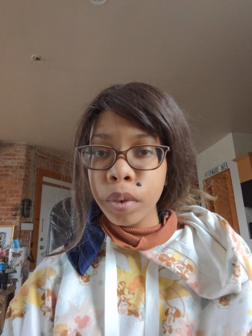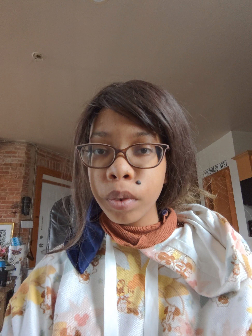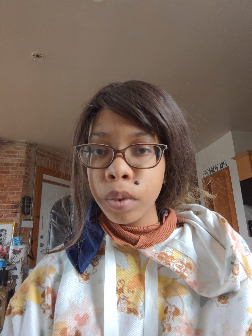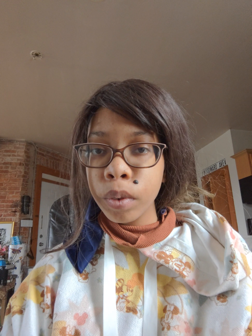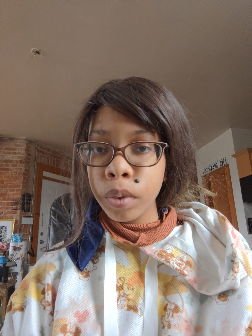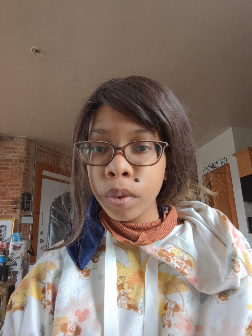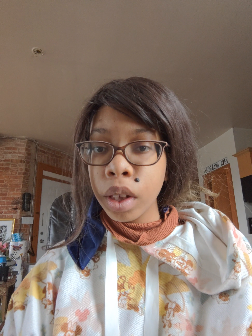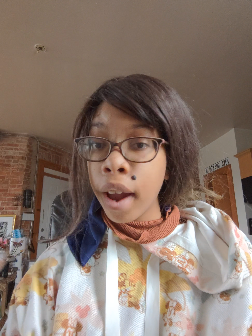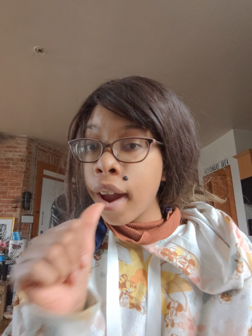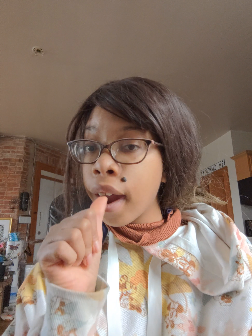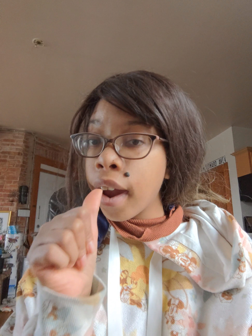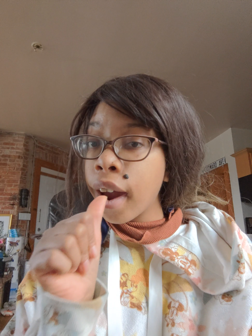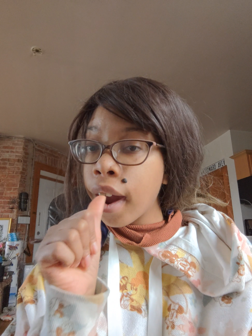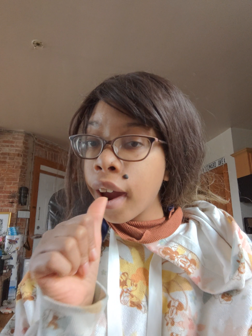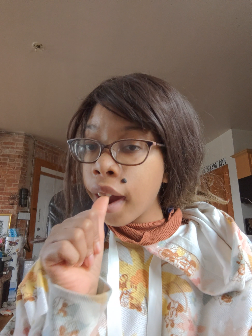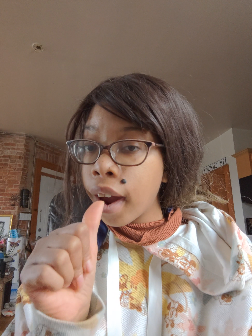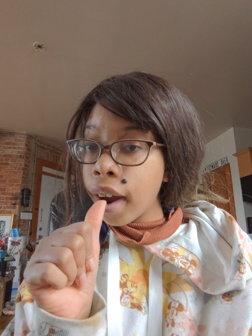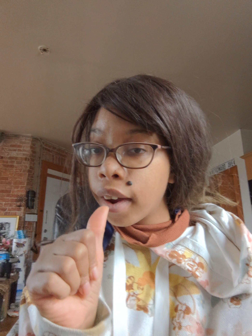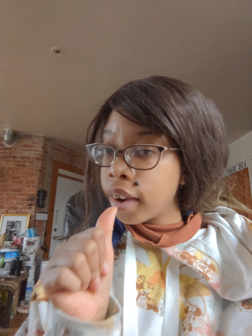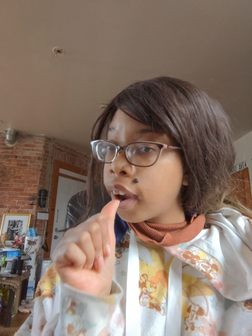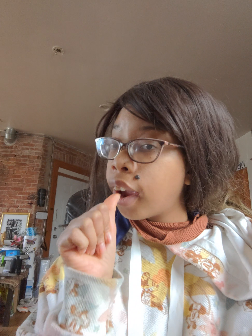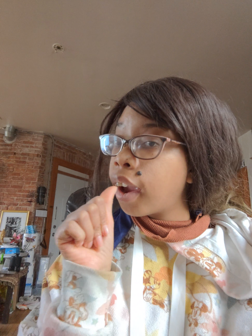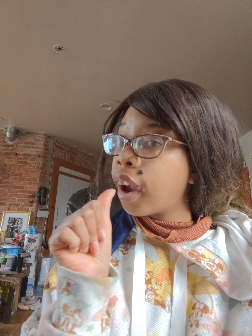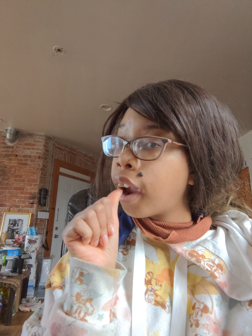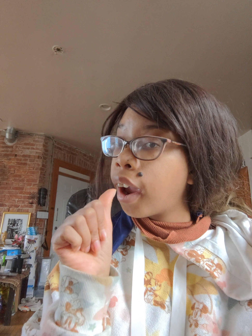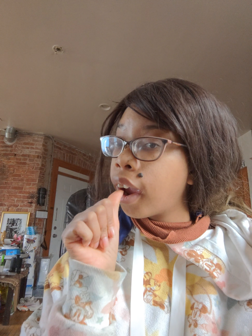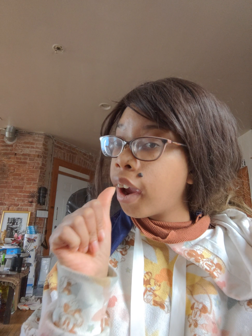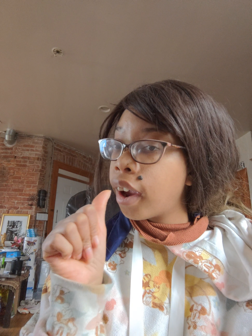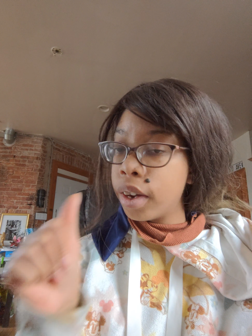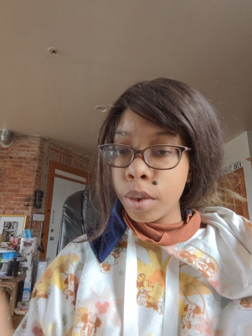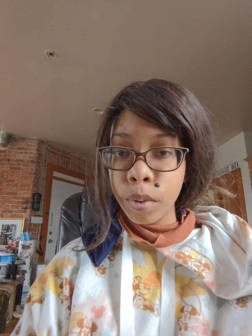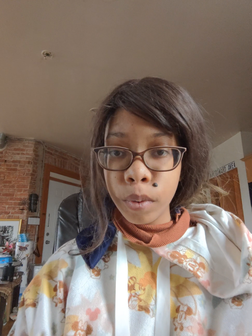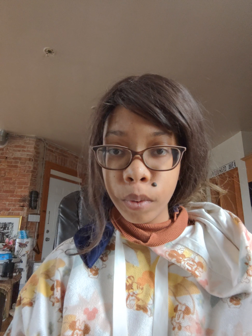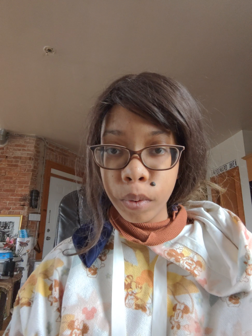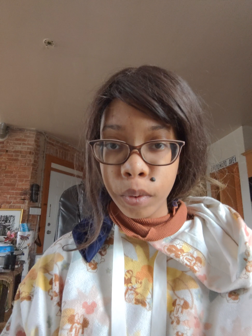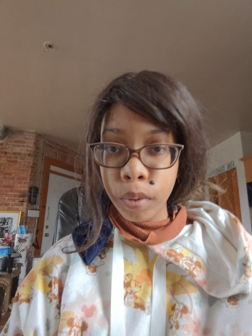nuts